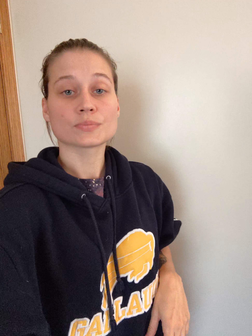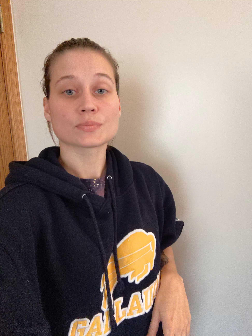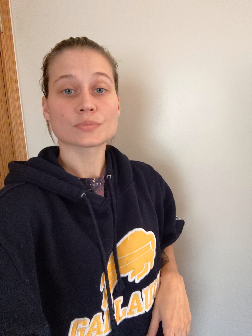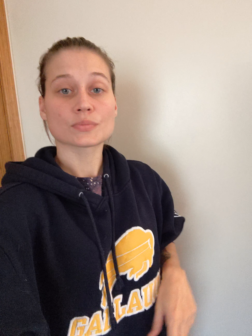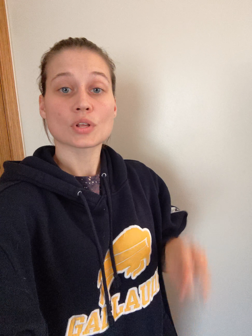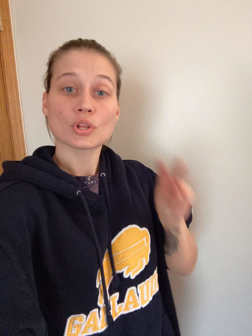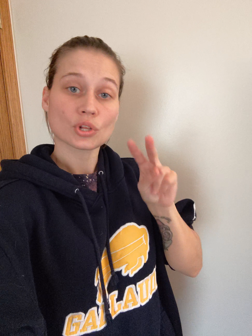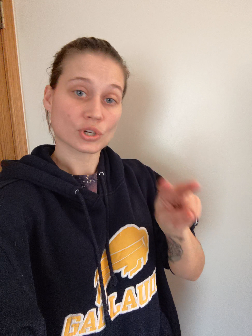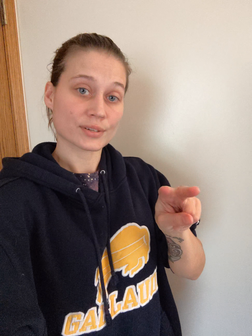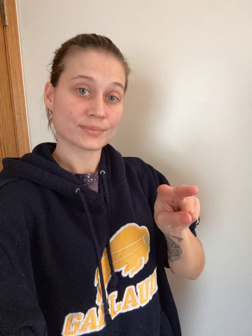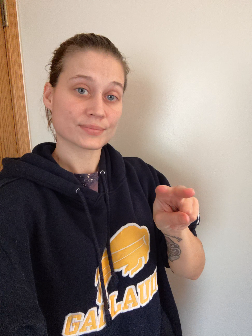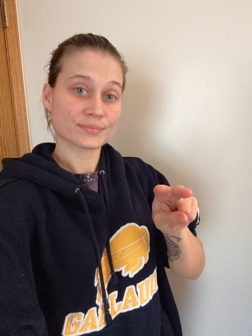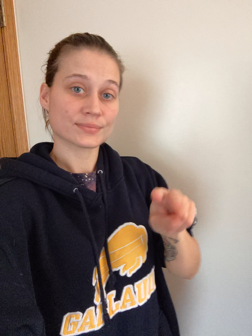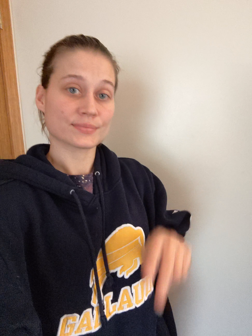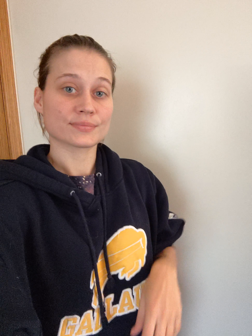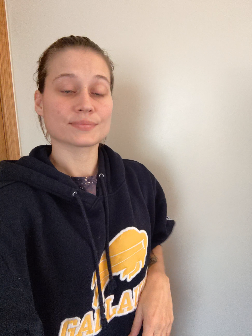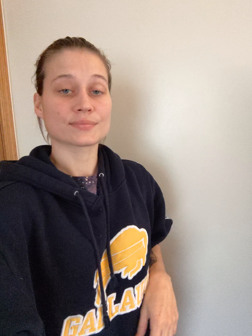look